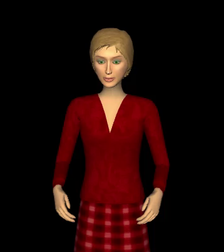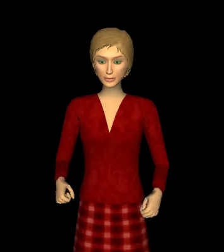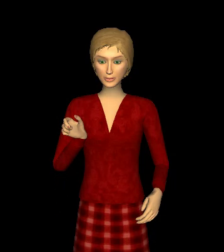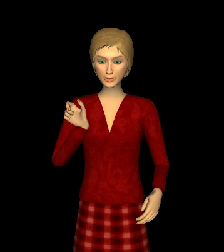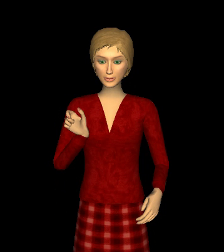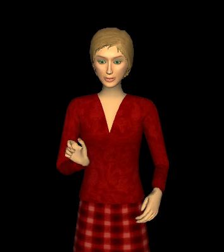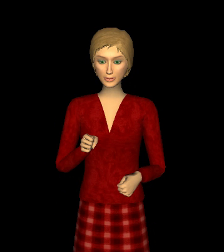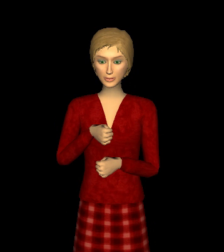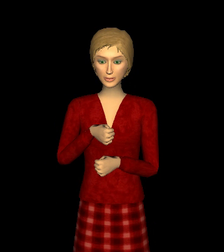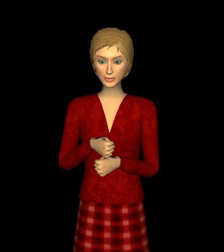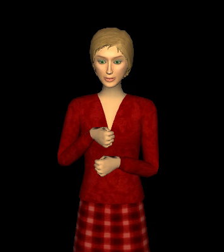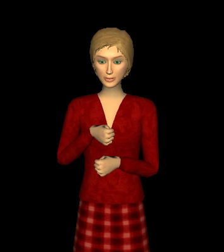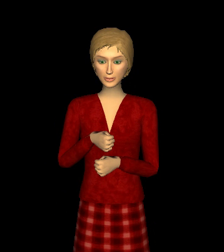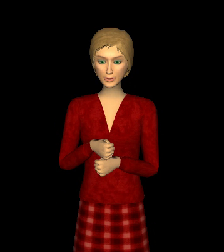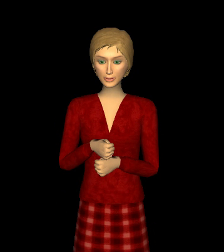عامل